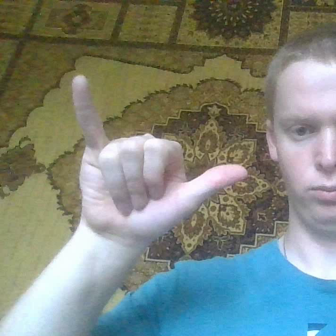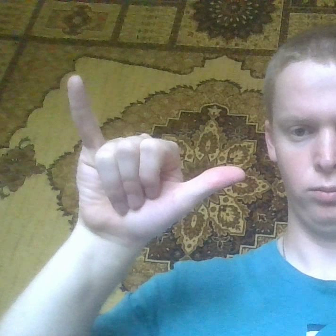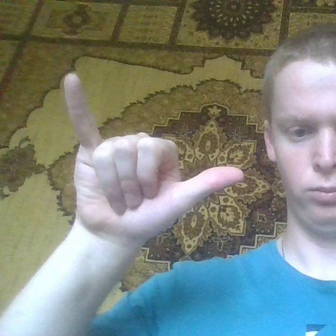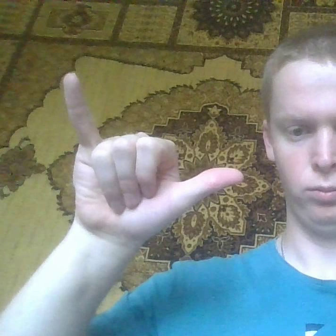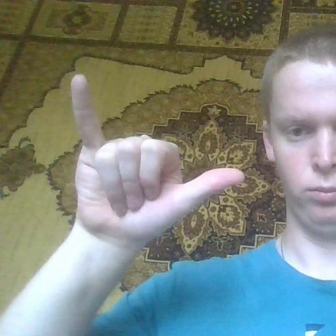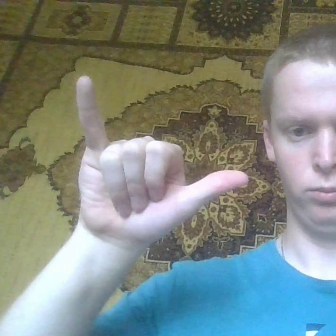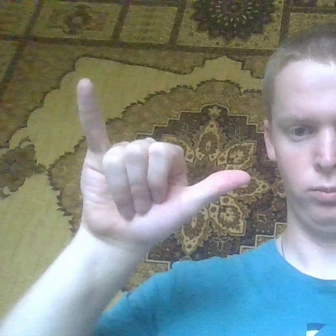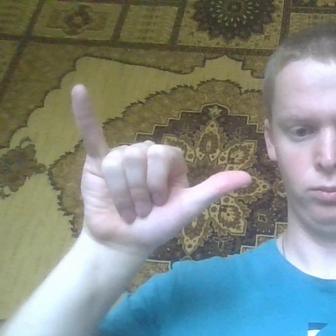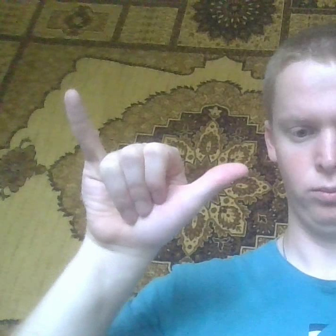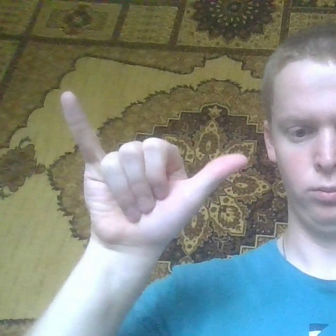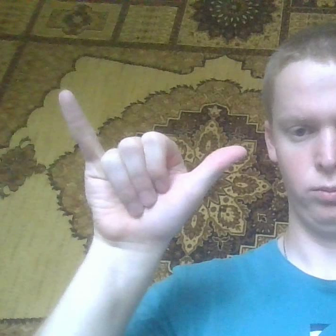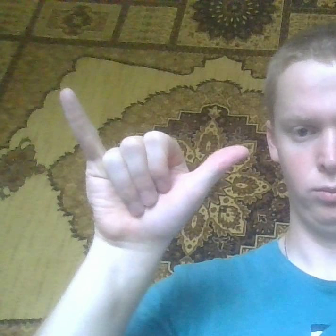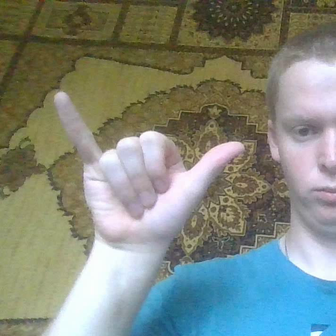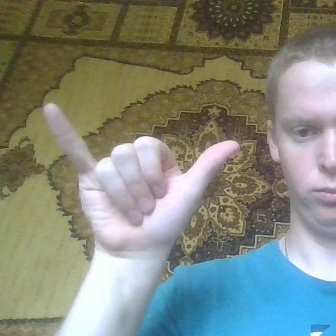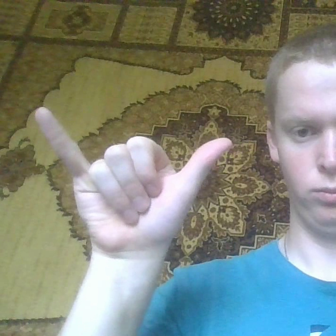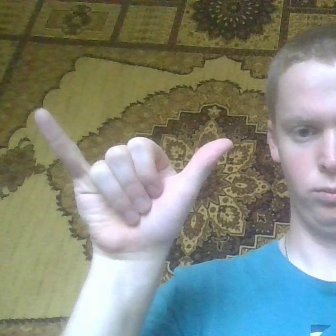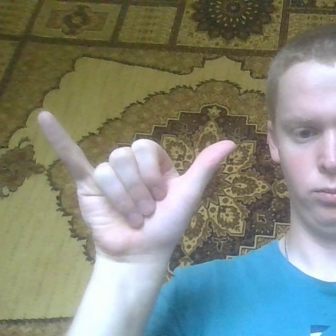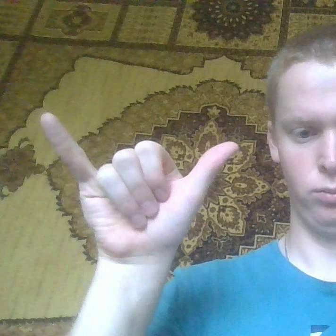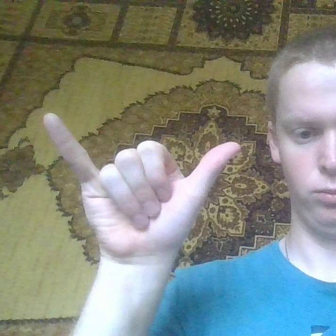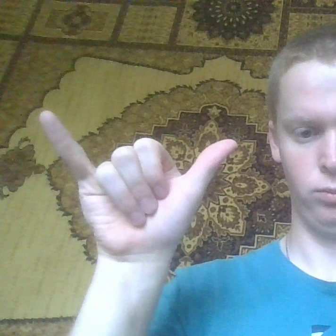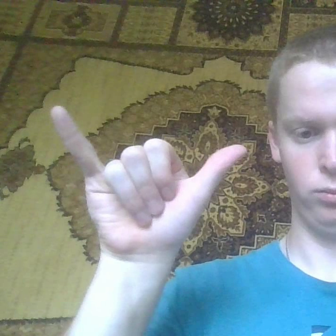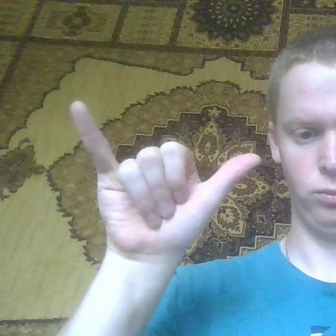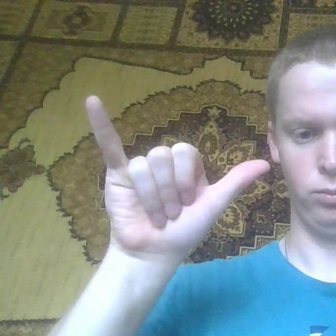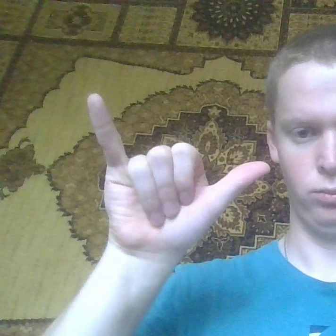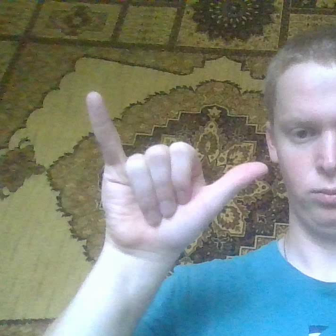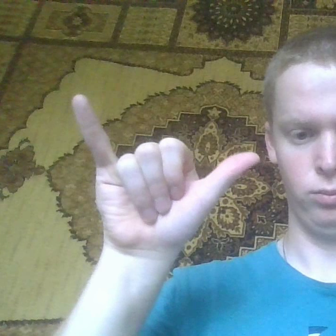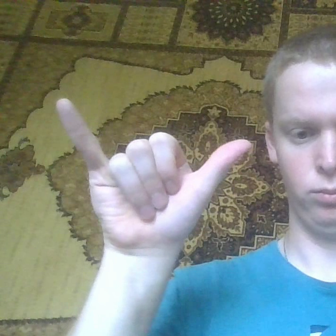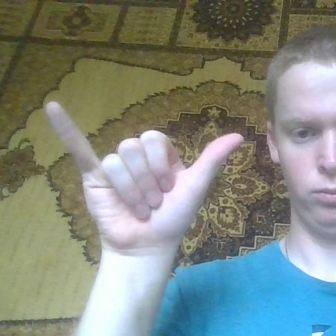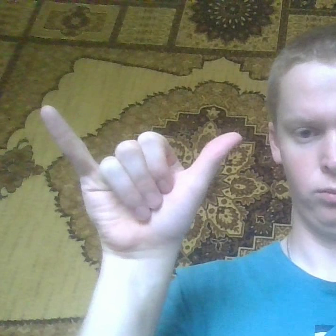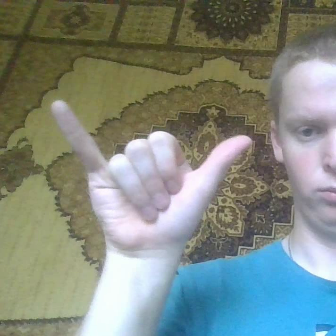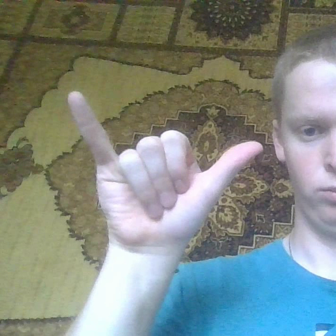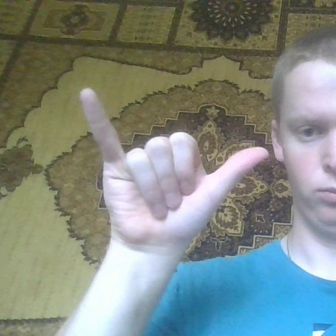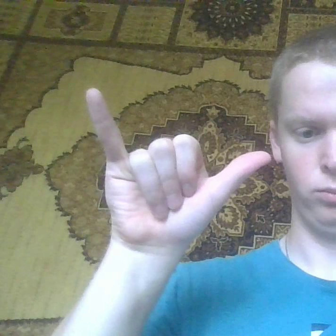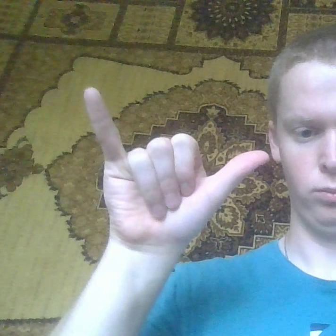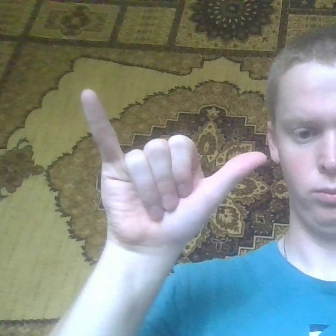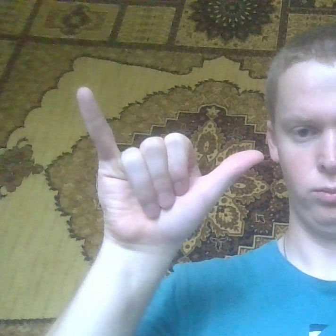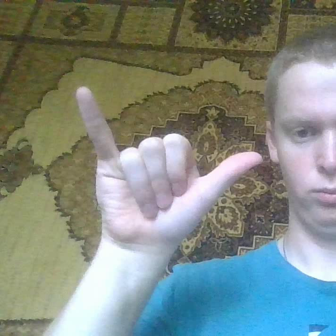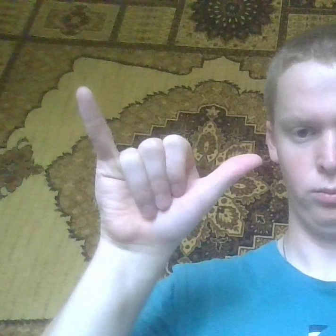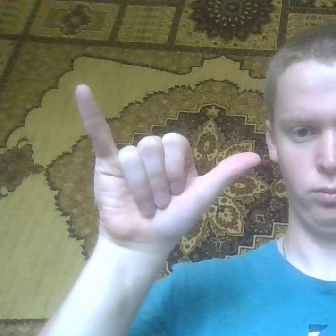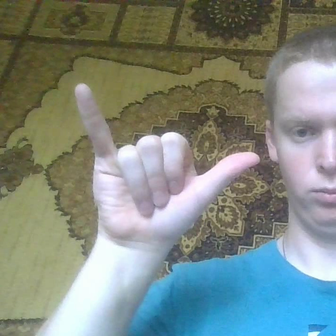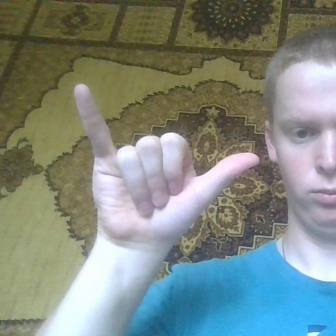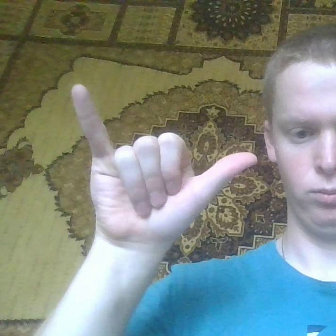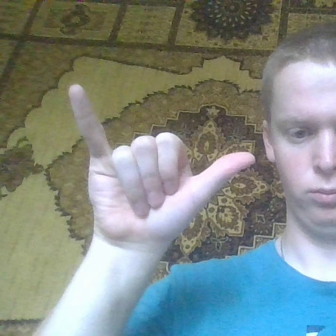У